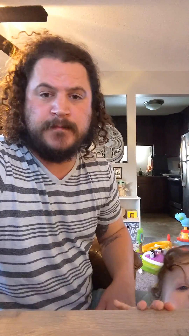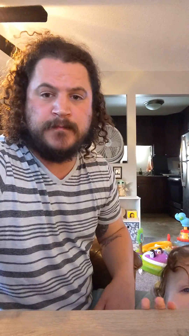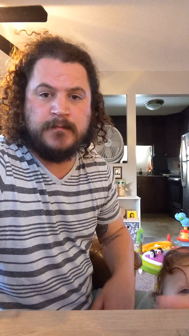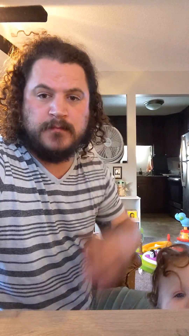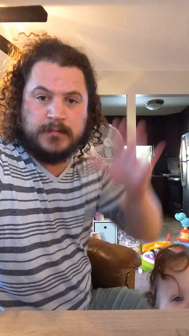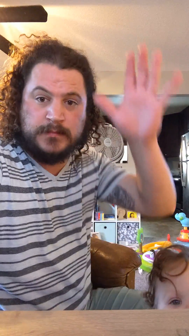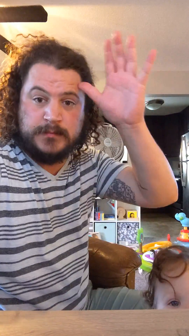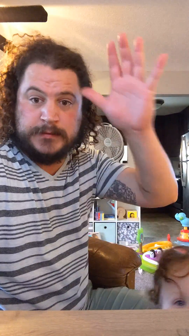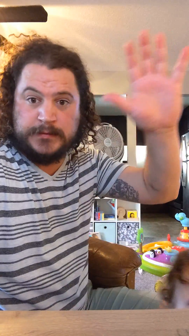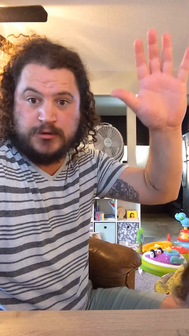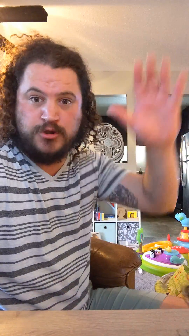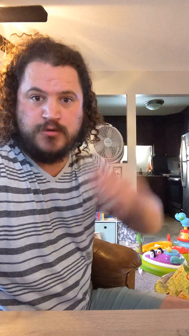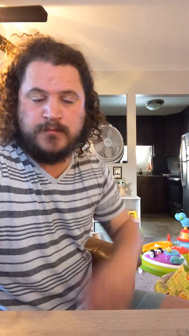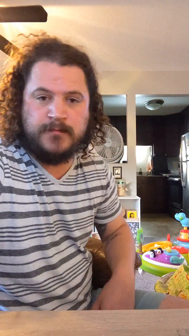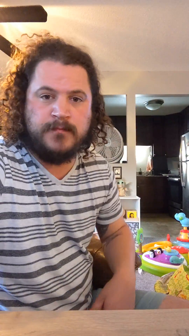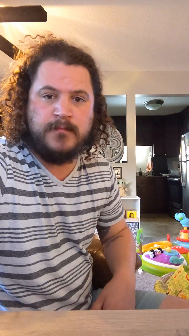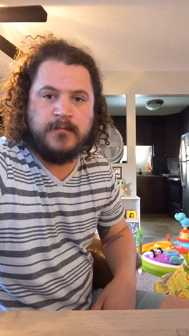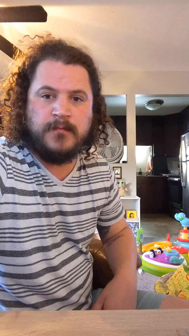deer